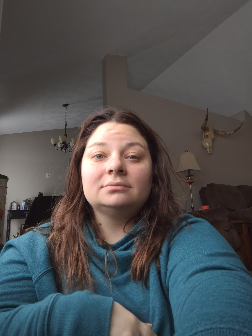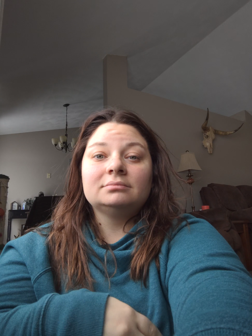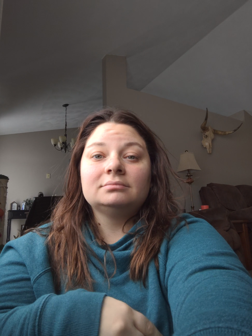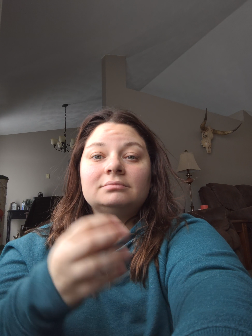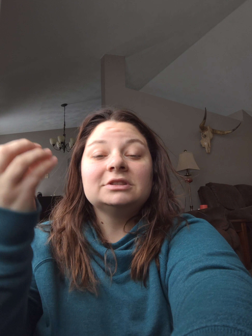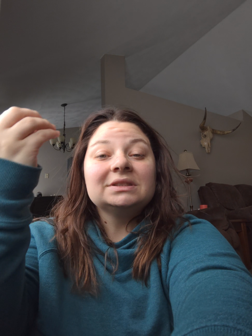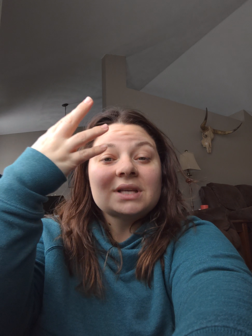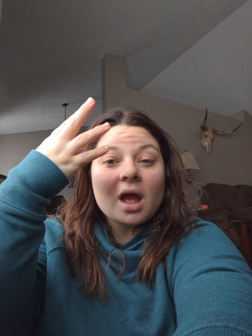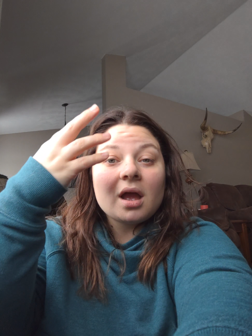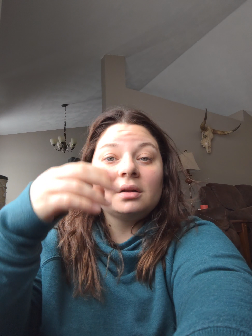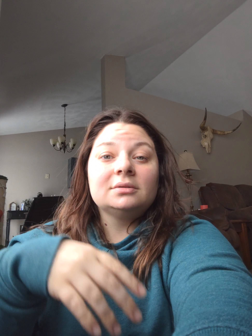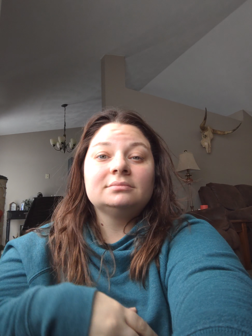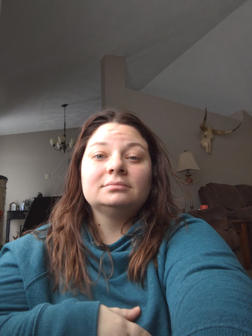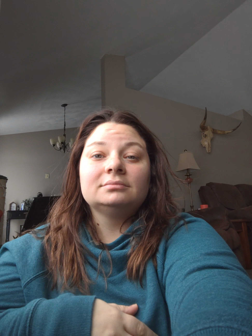sun